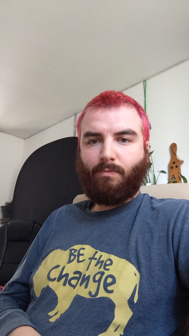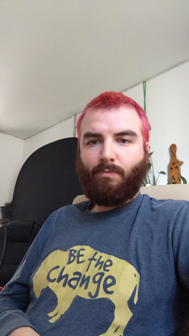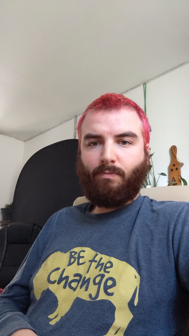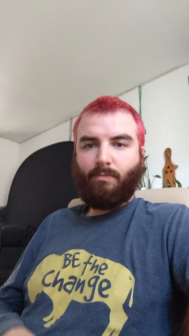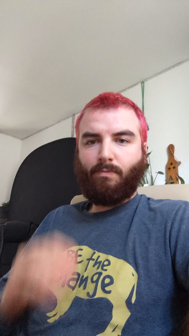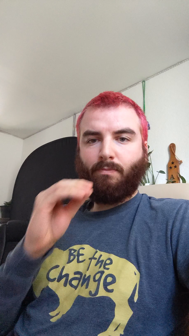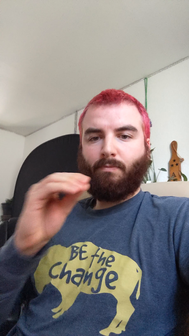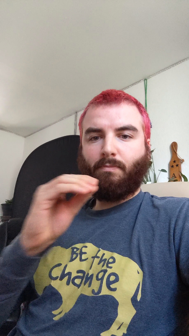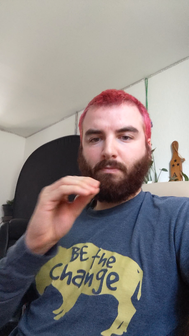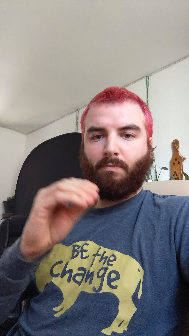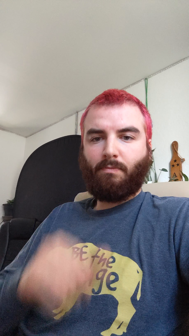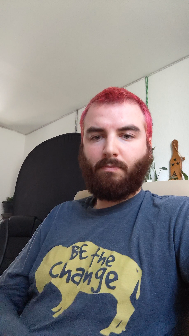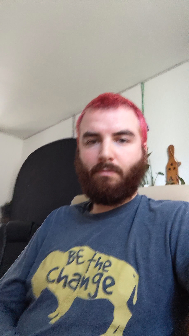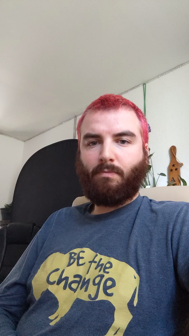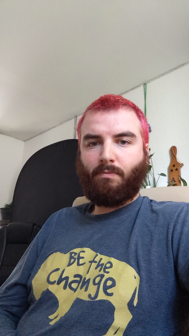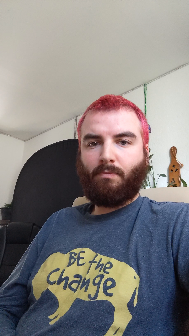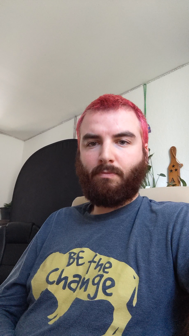fix